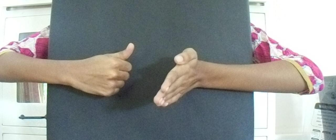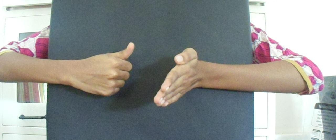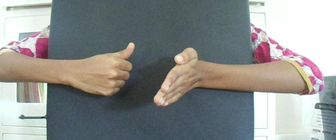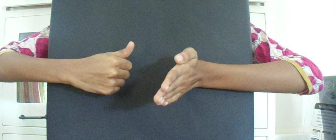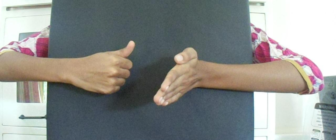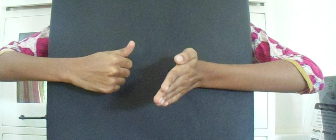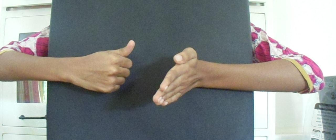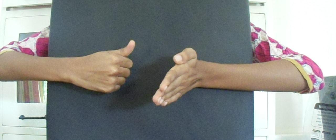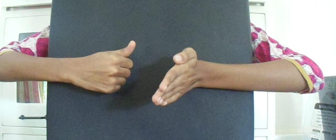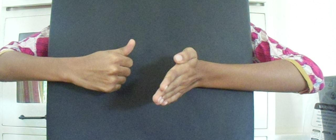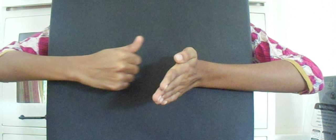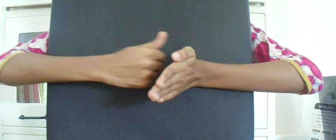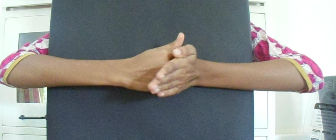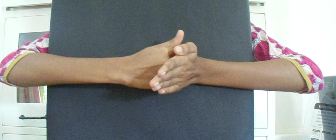accident